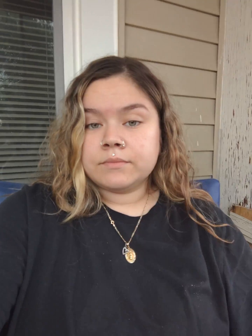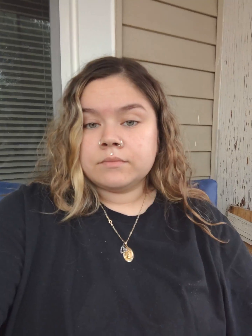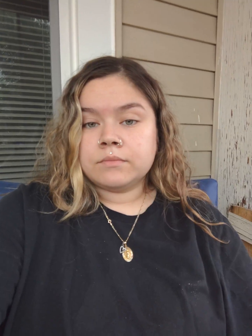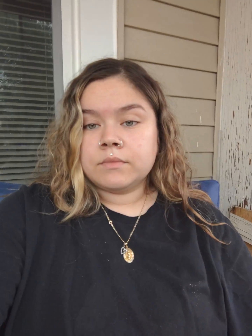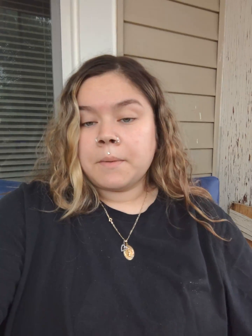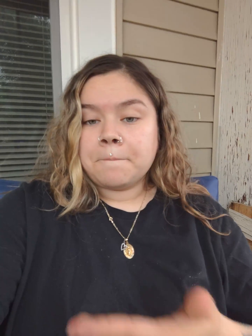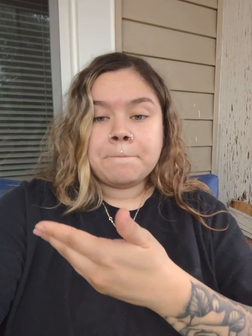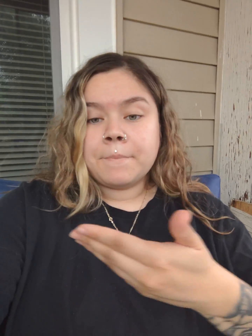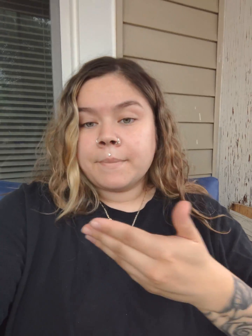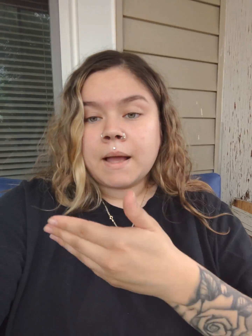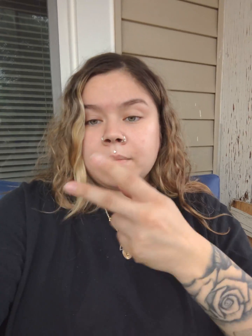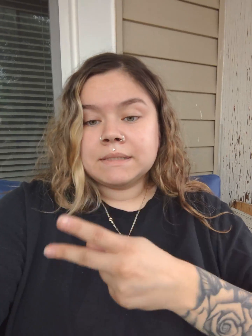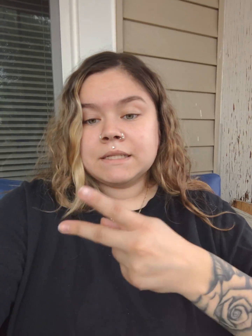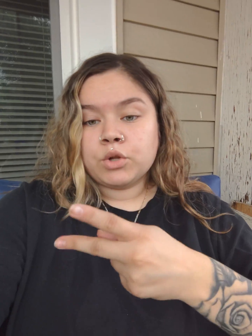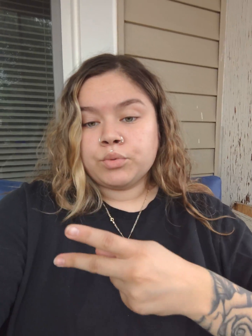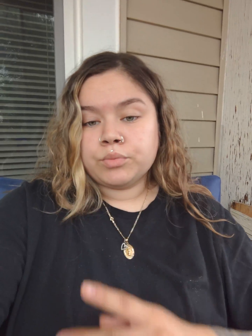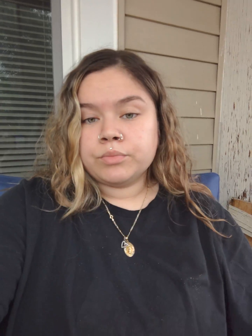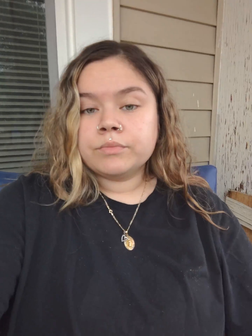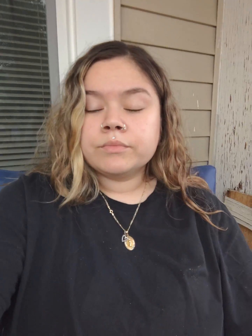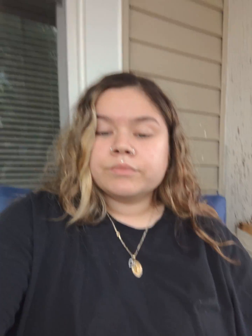babysitter